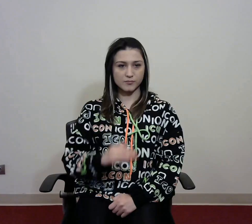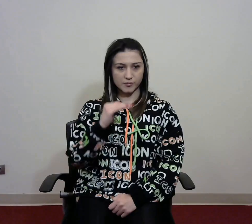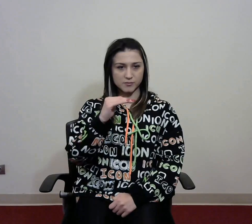sizin